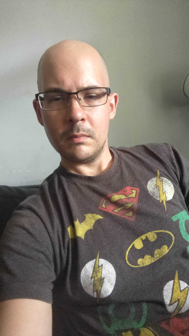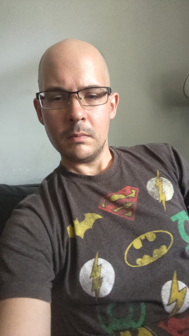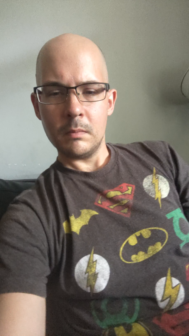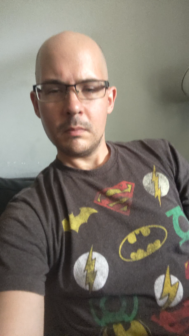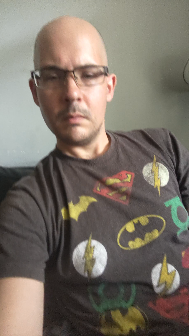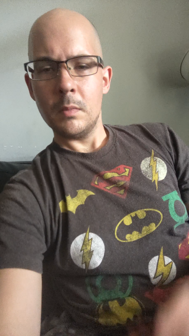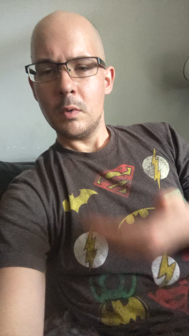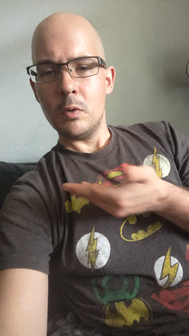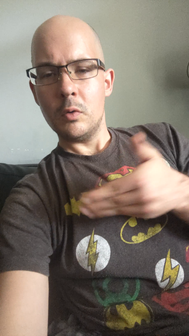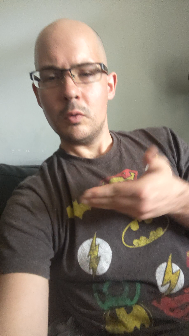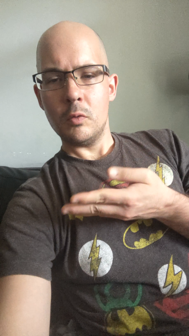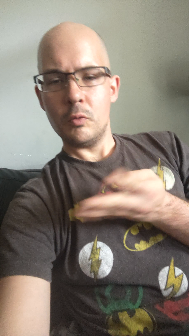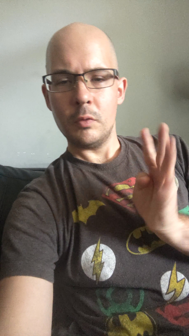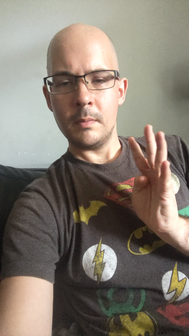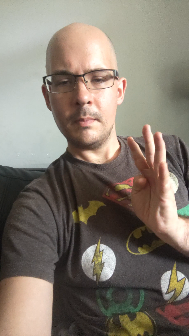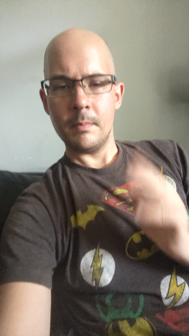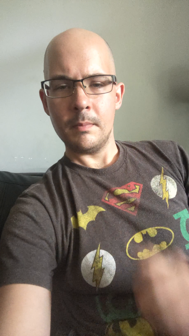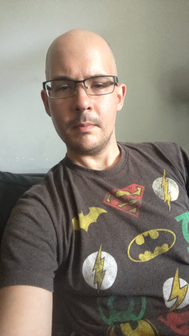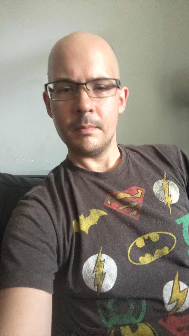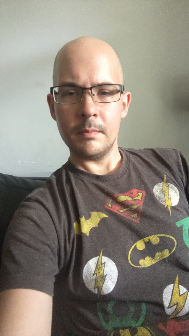crib